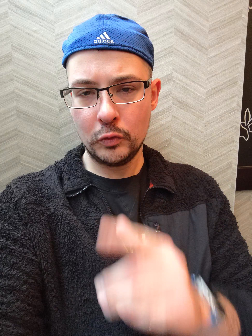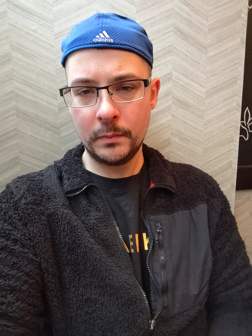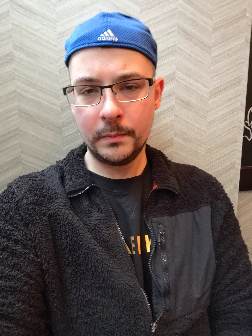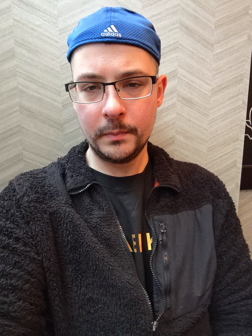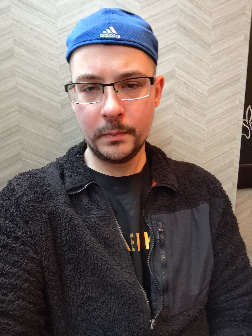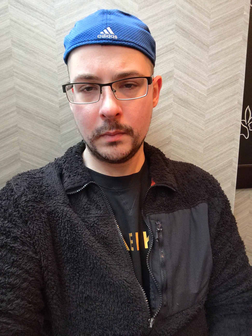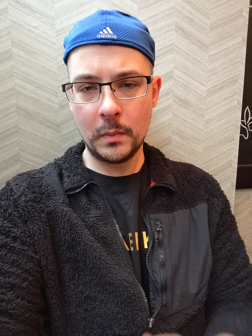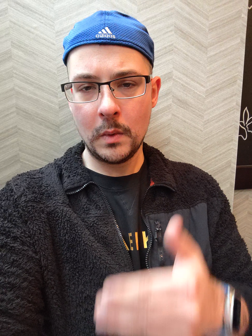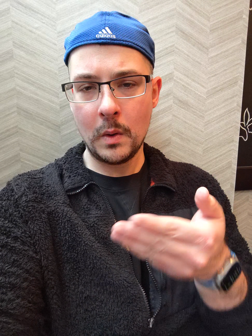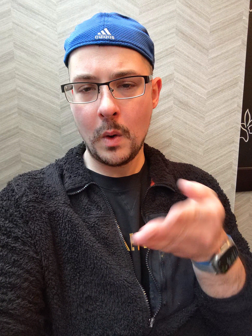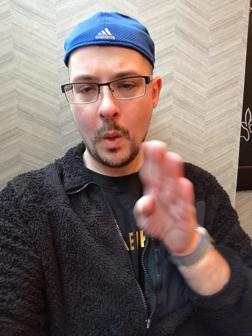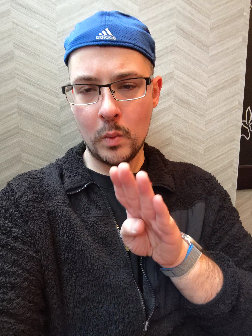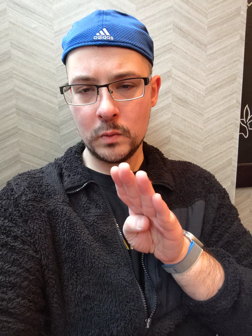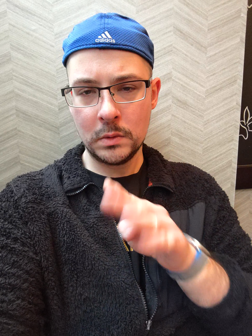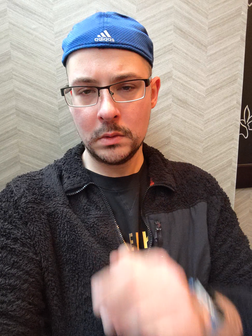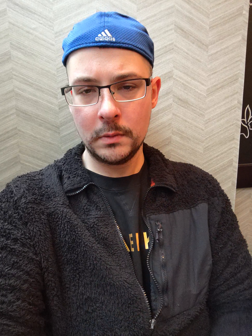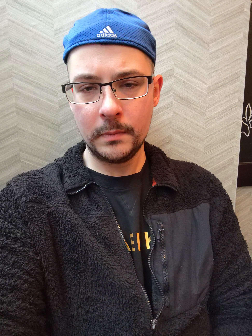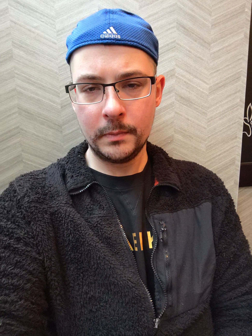close